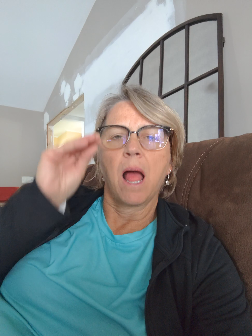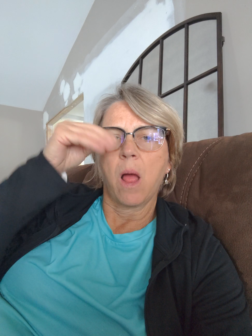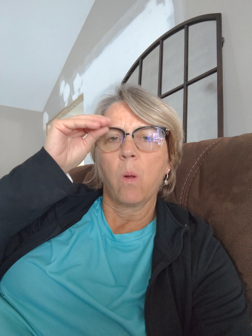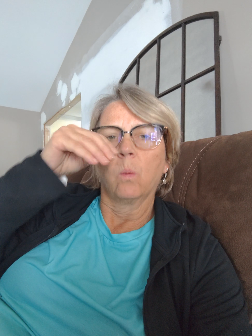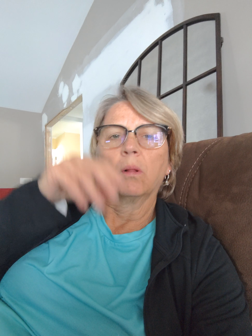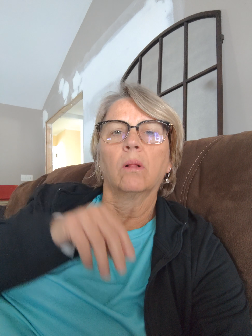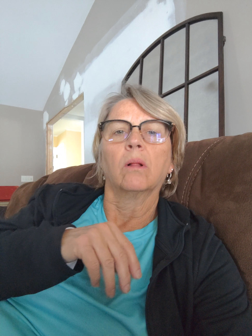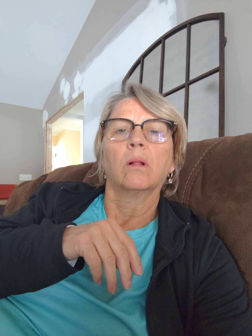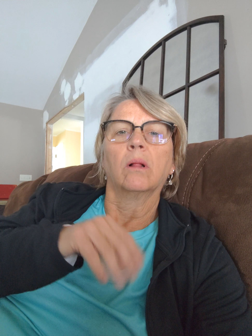owl